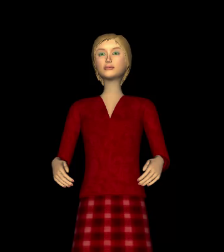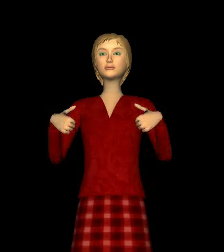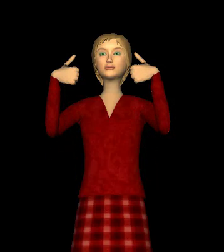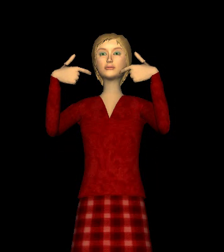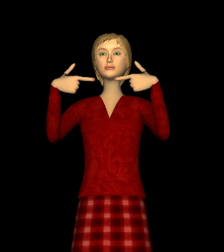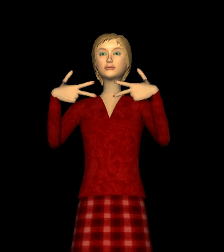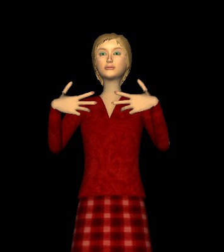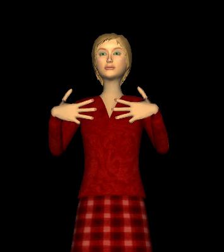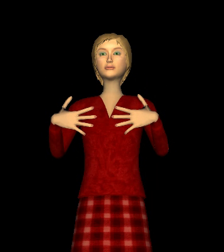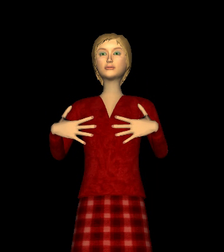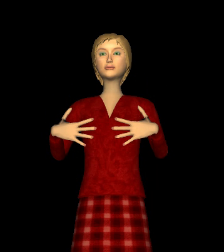عدد